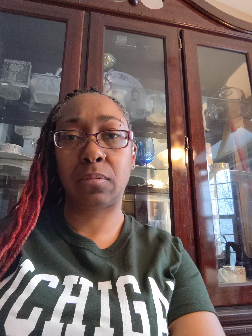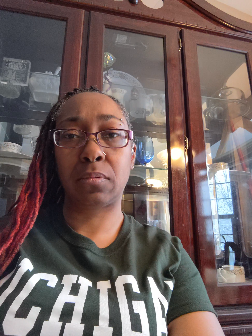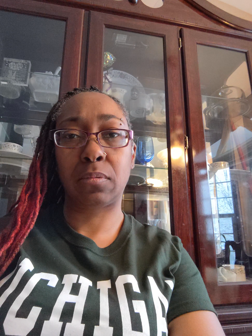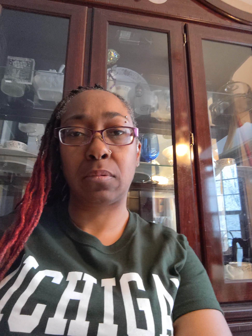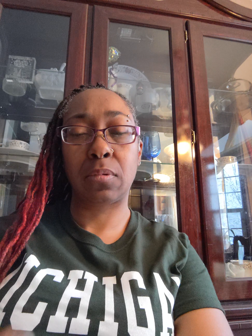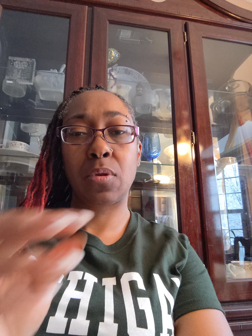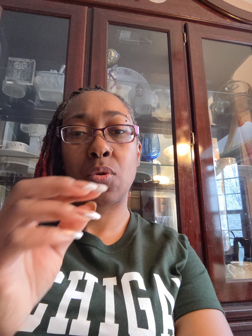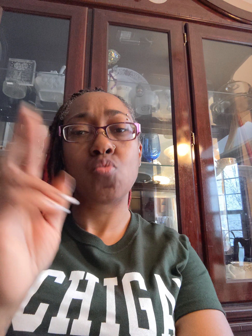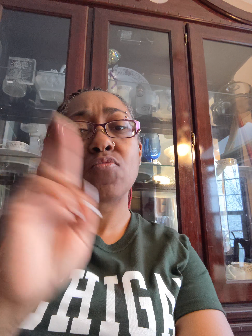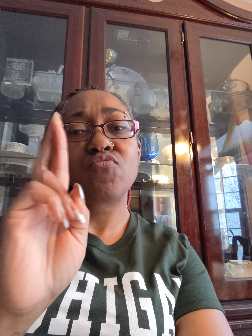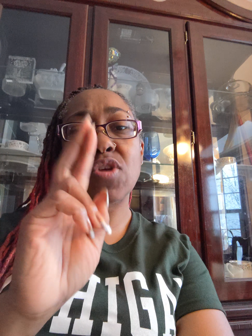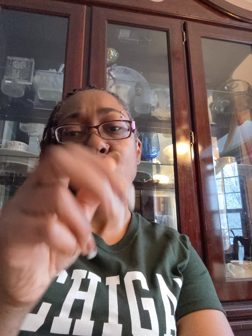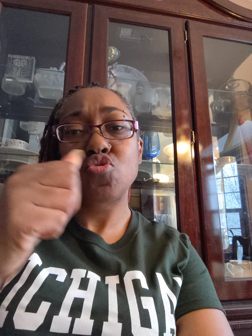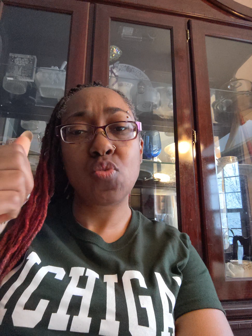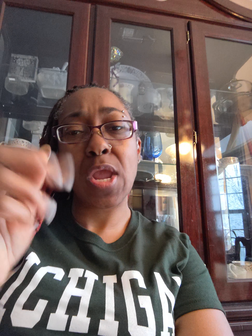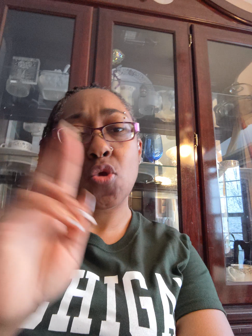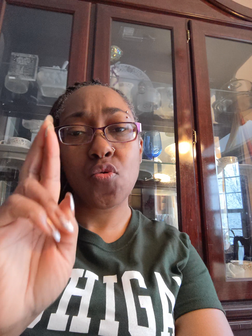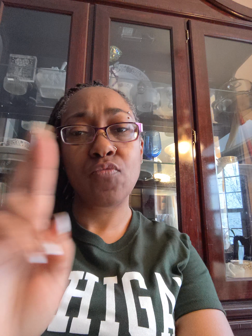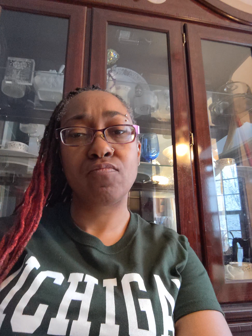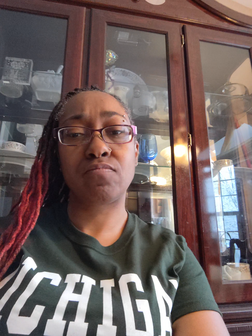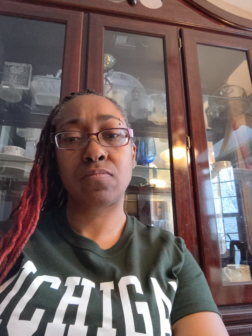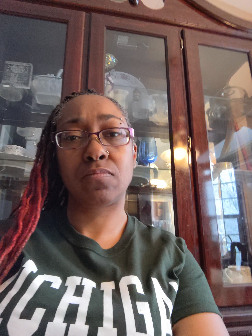refrigerator